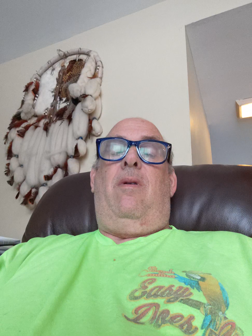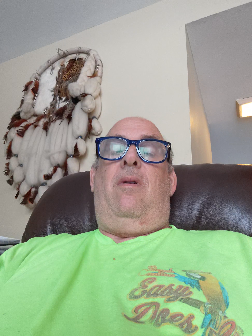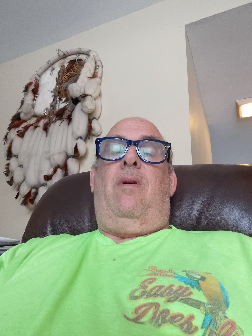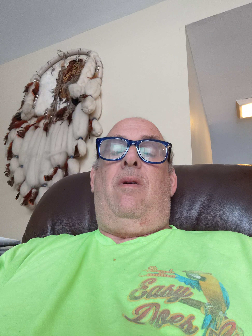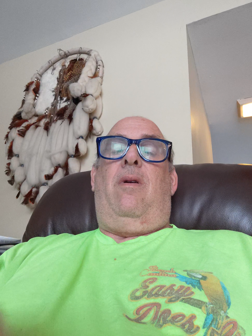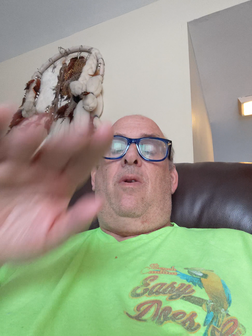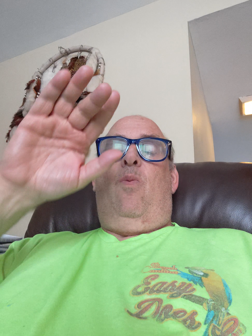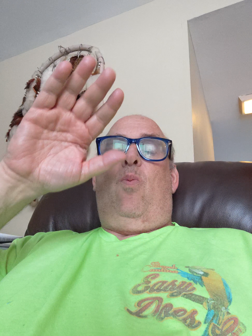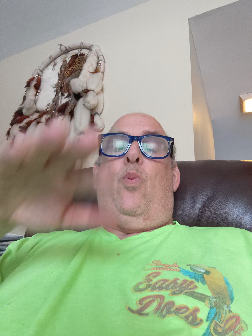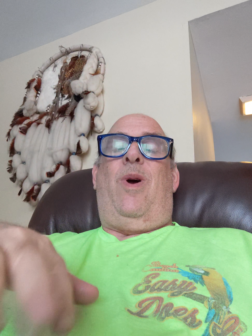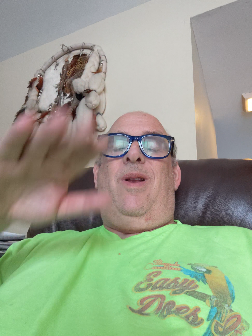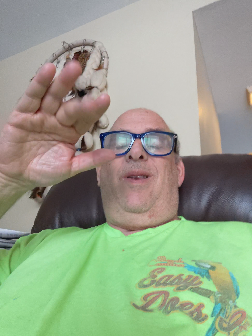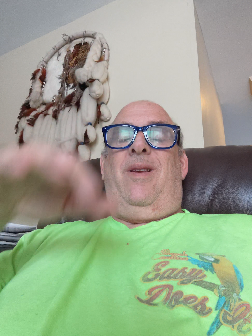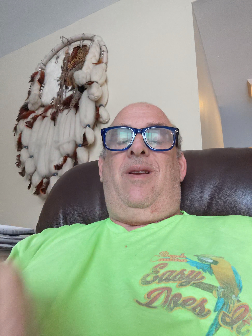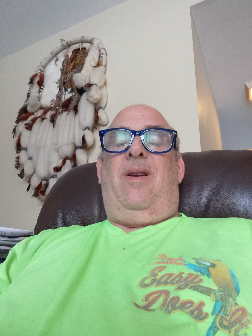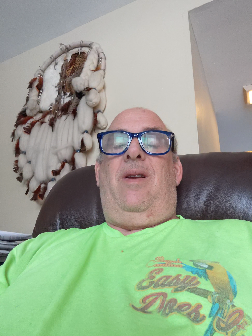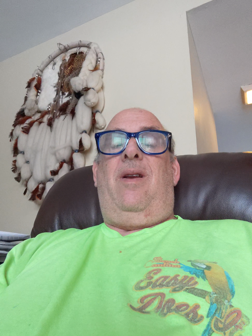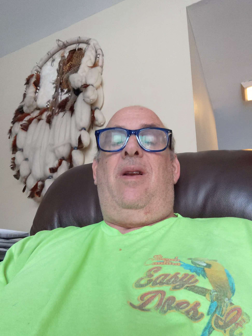rain